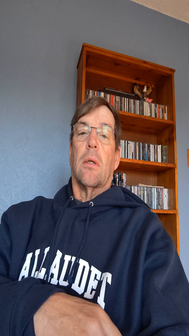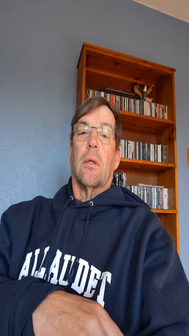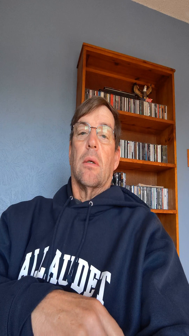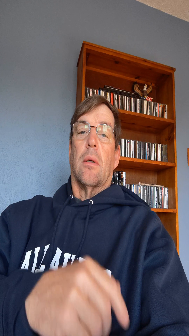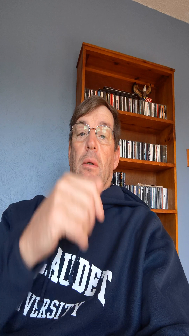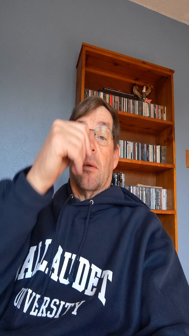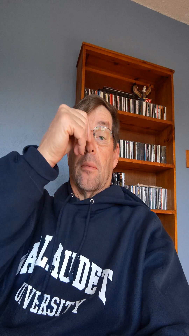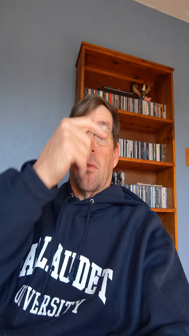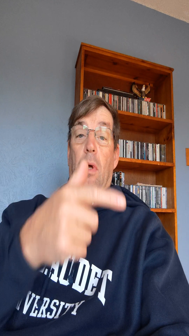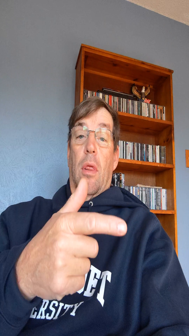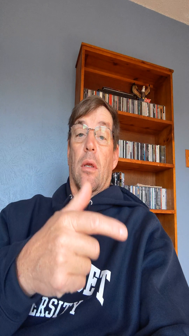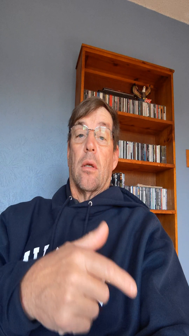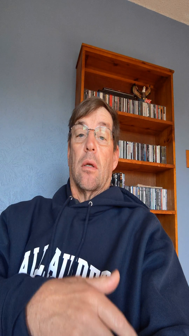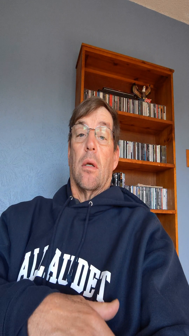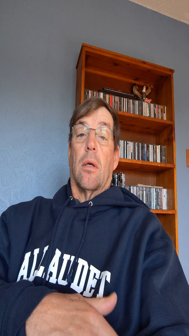brother